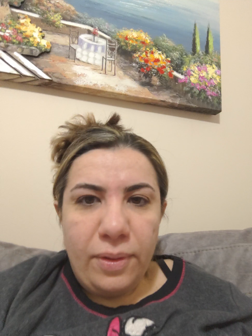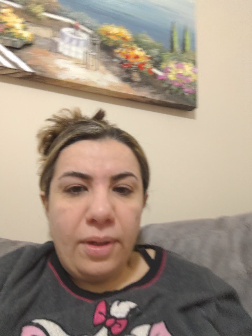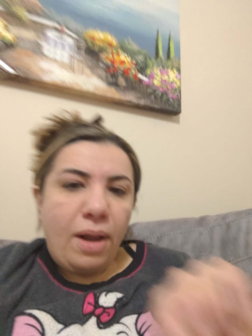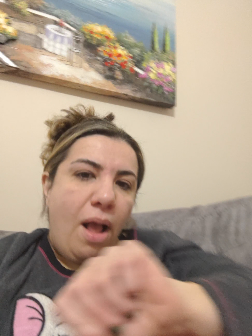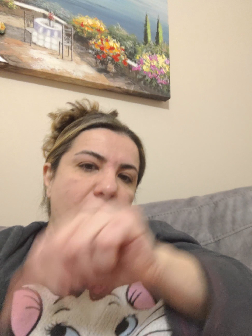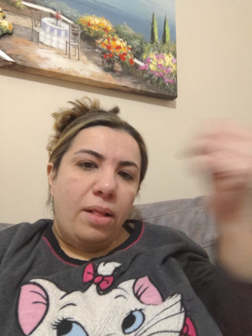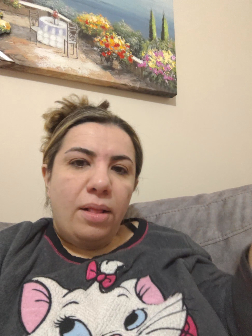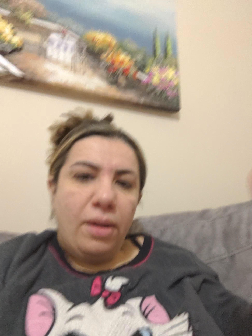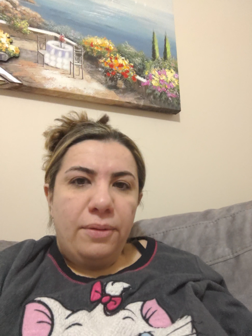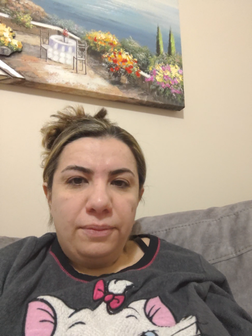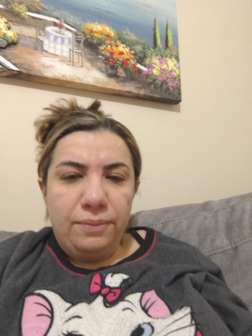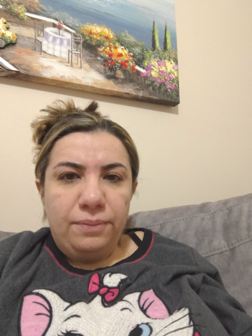another